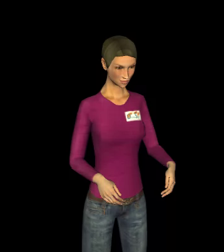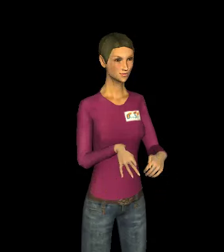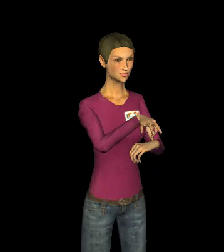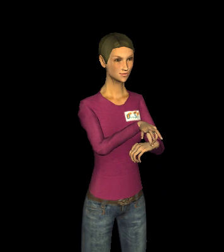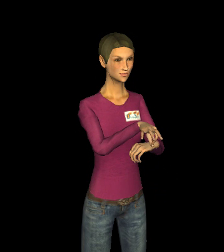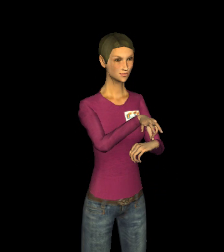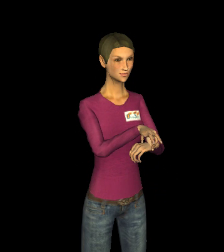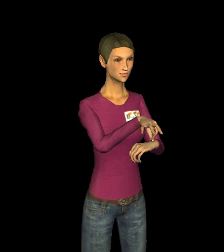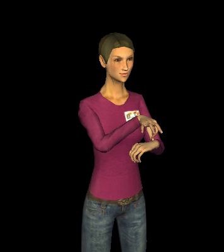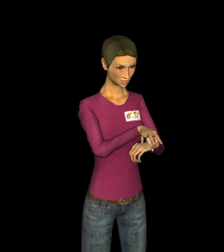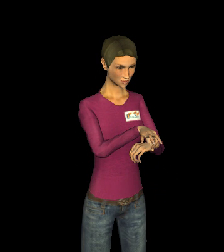مريض